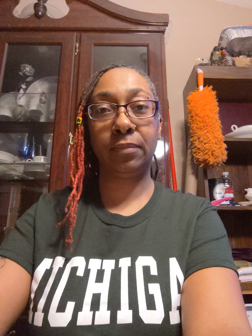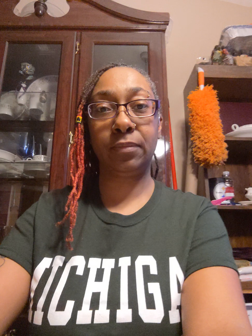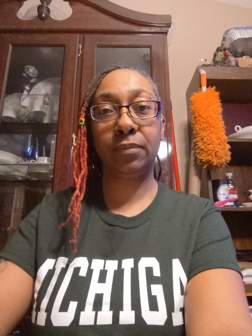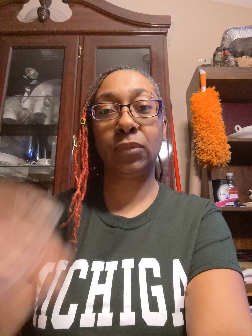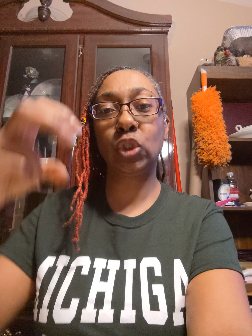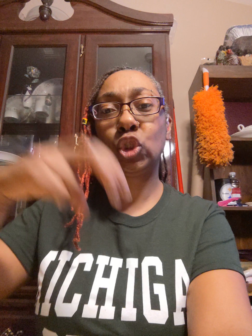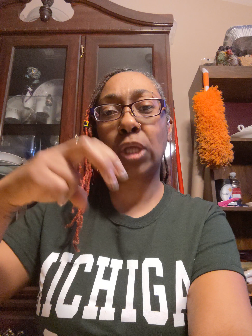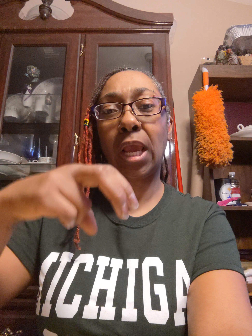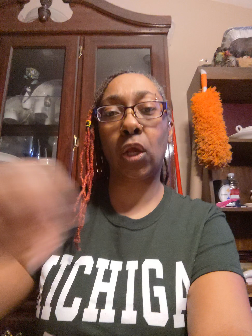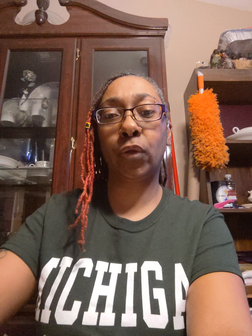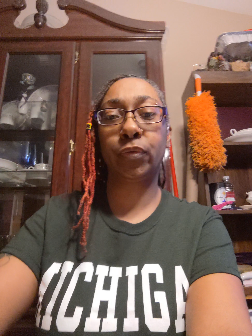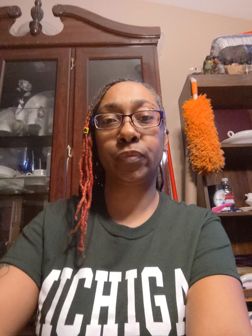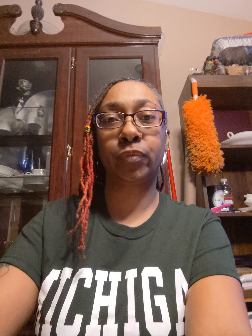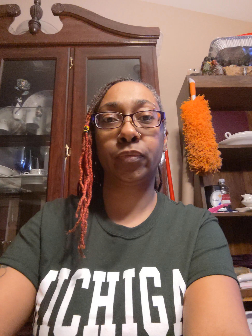chair